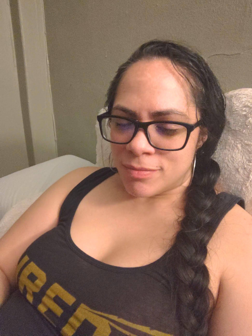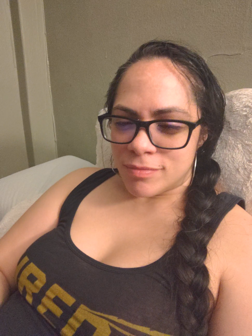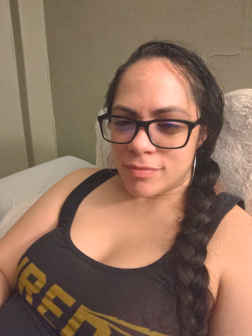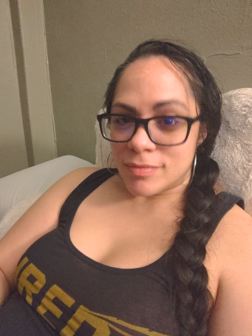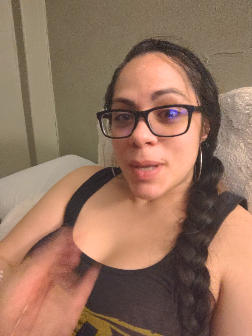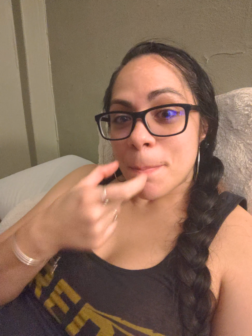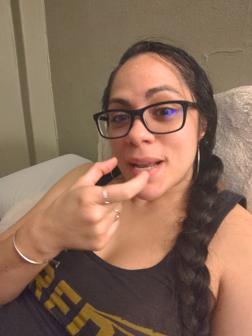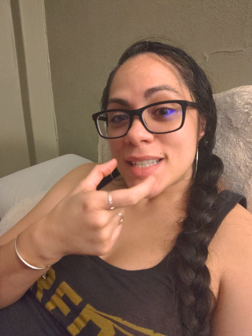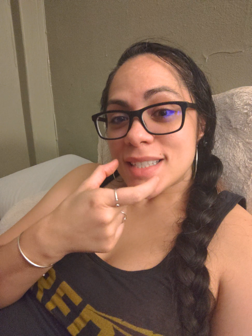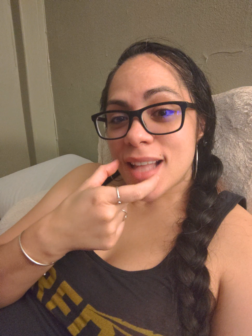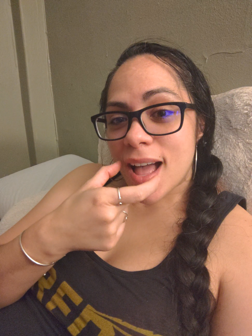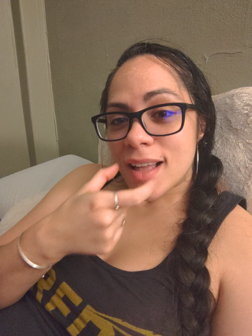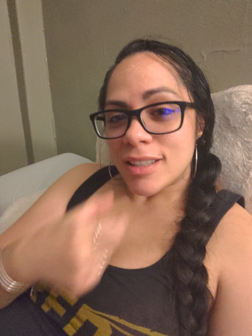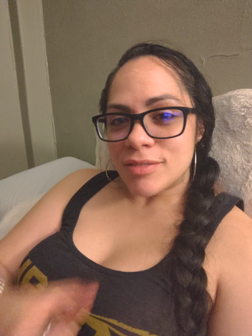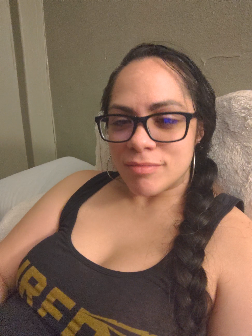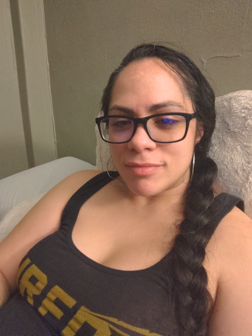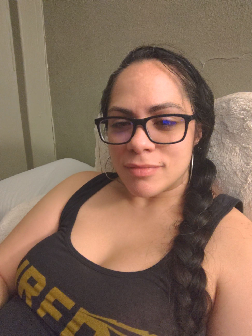pizza